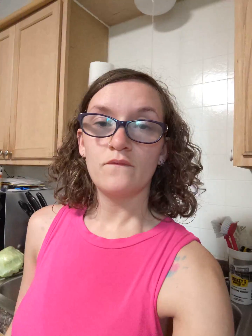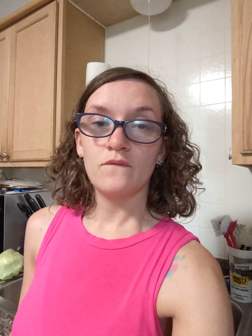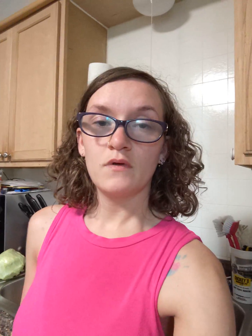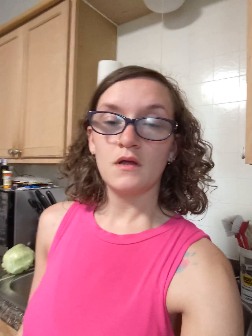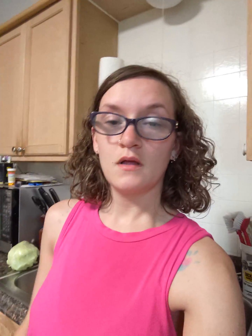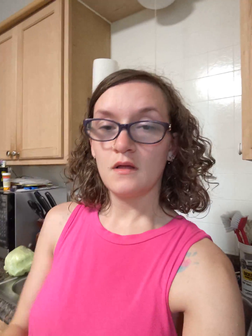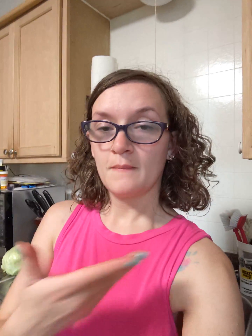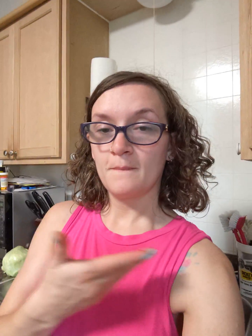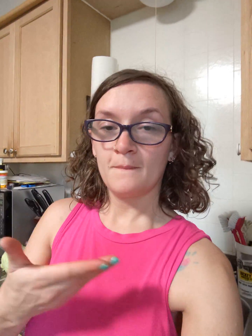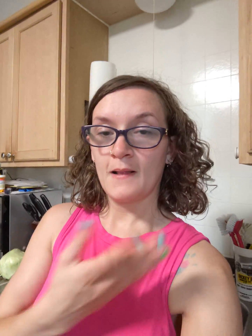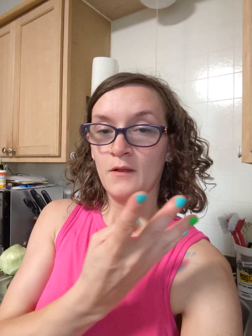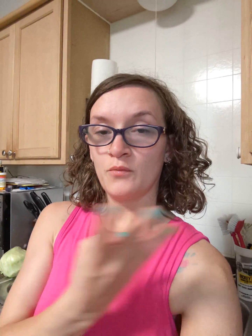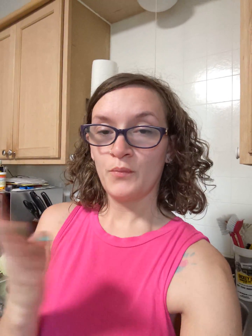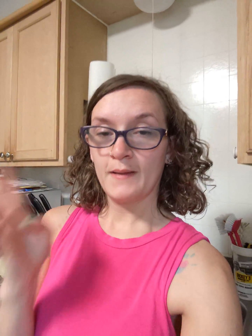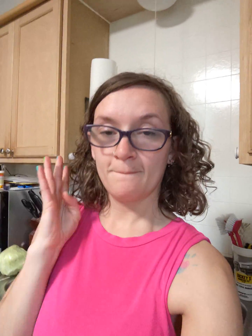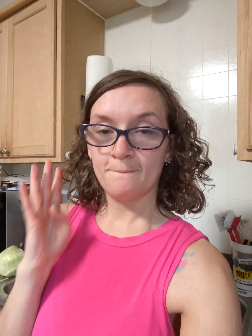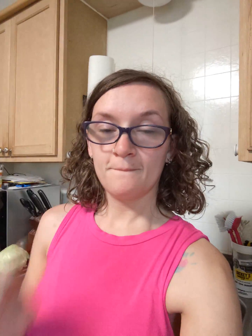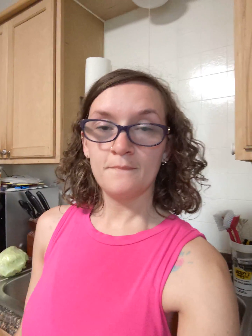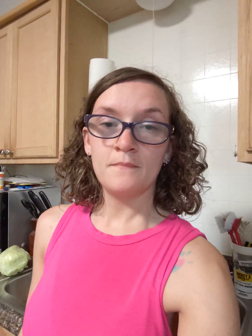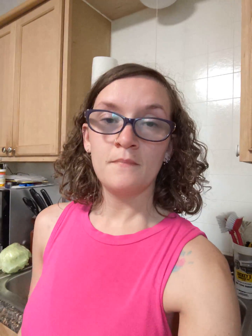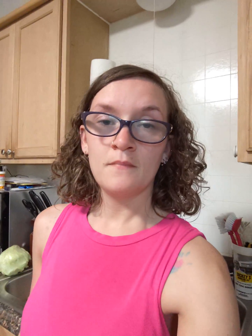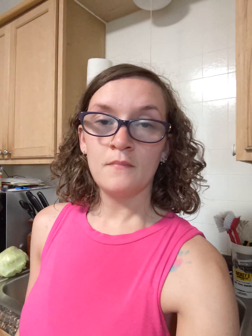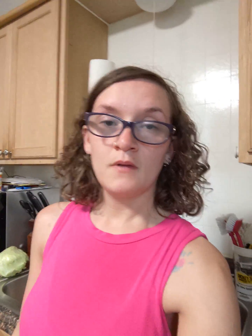crib